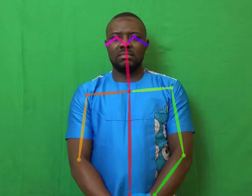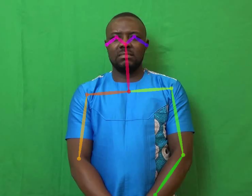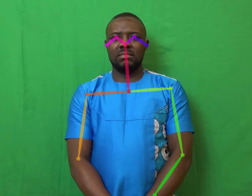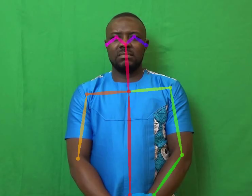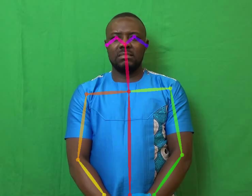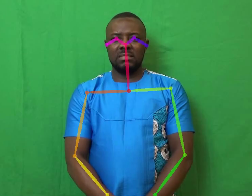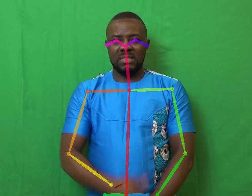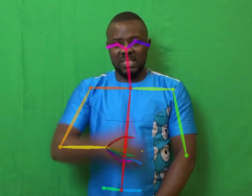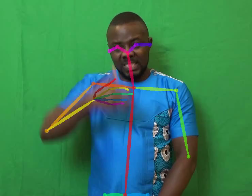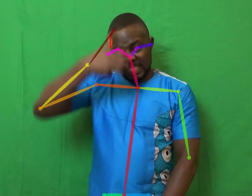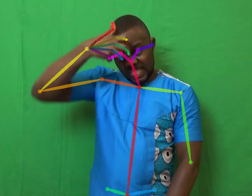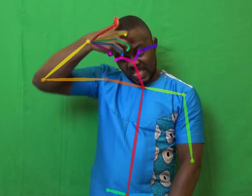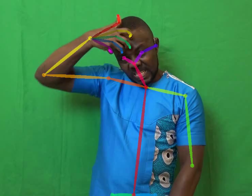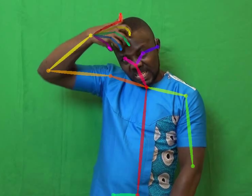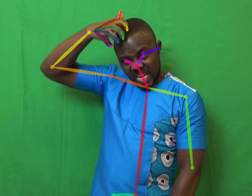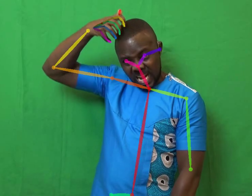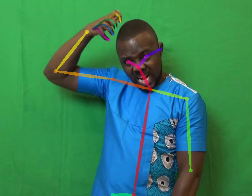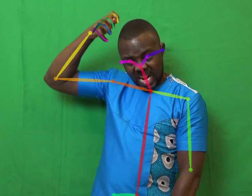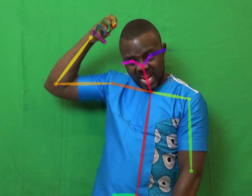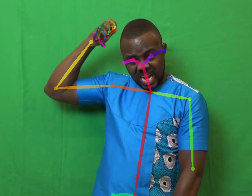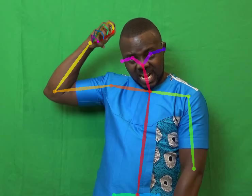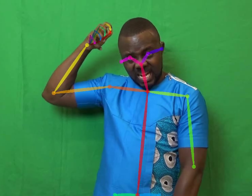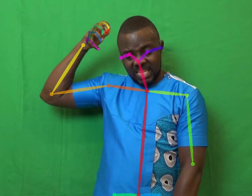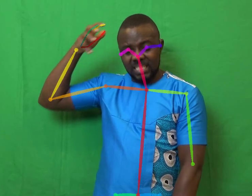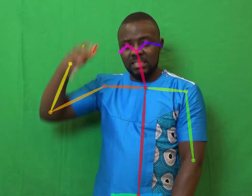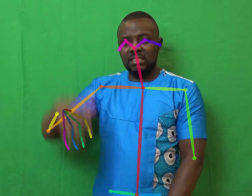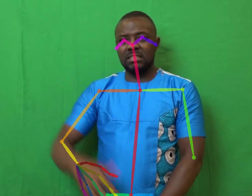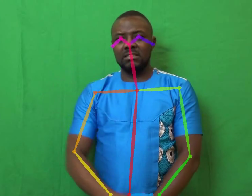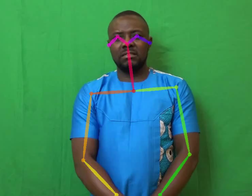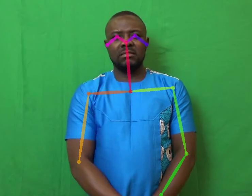lion